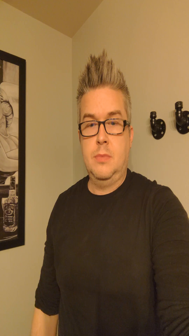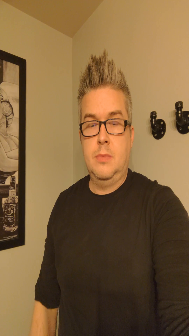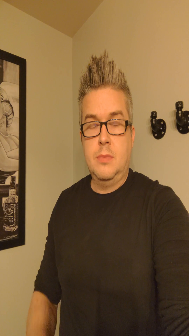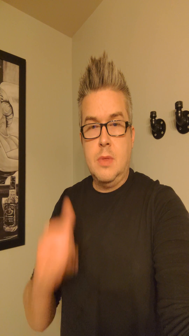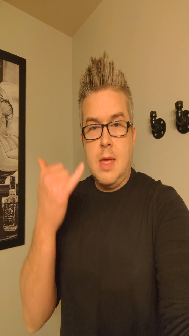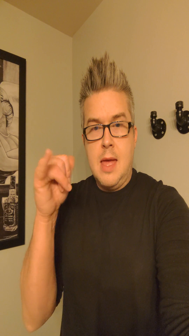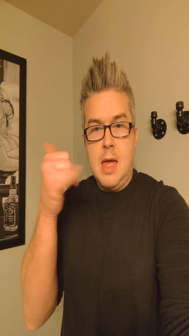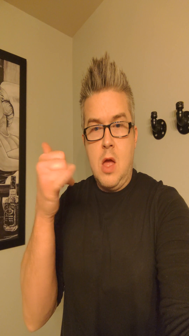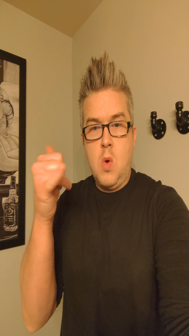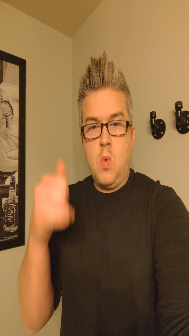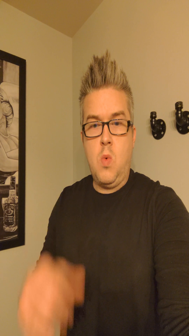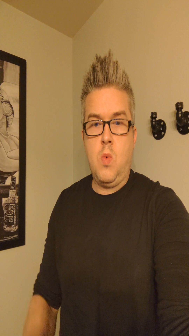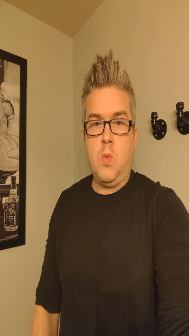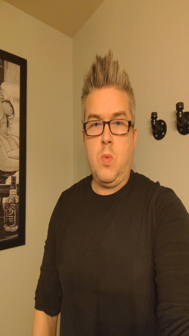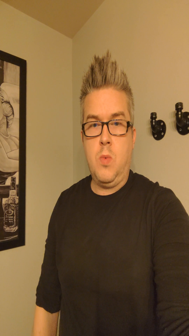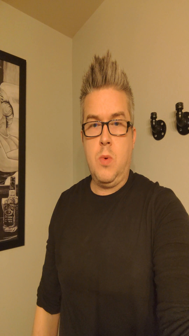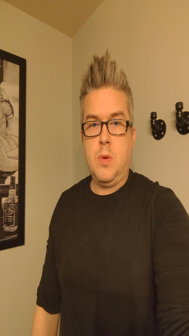yellow